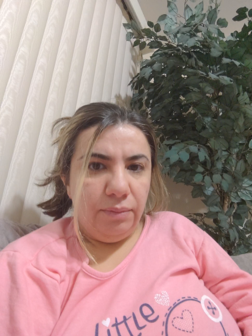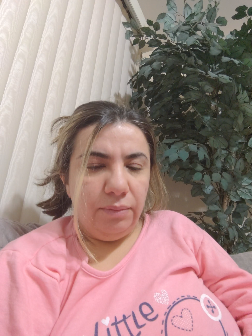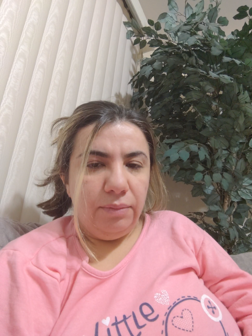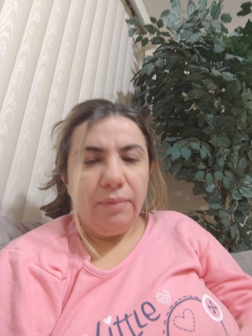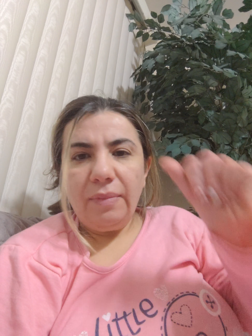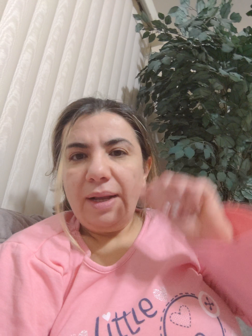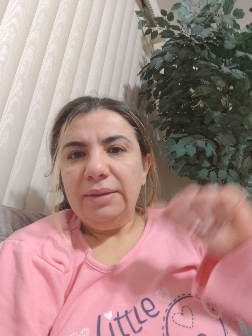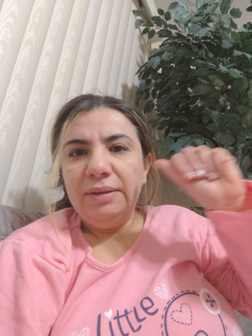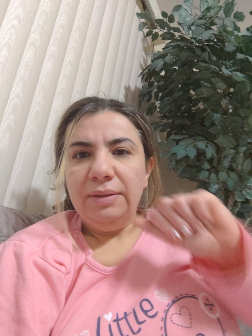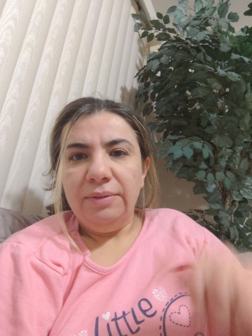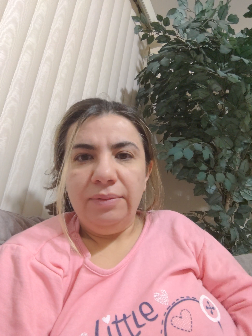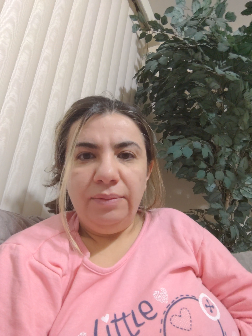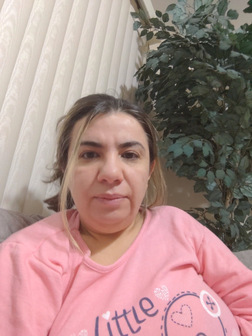aunt